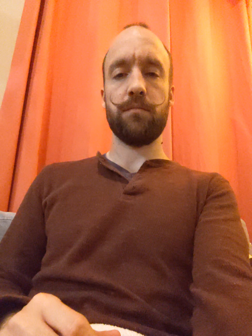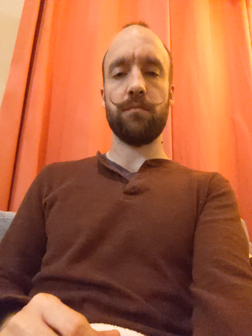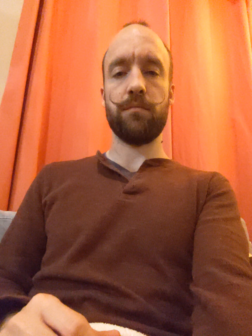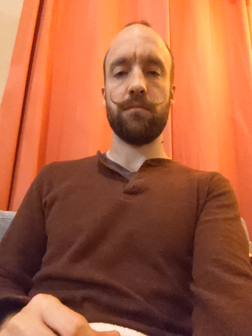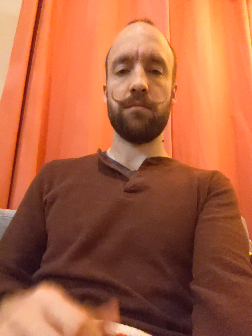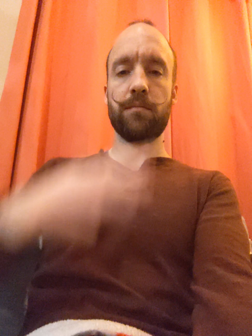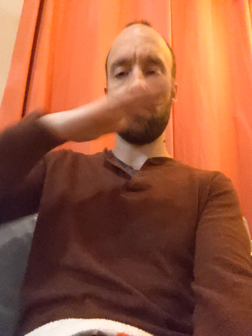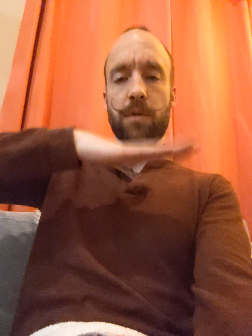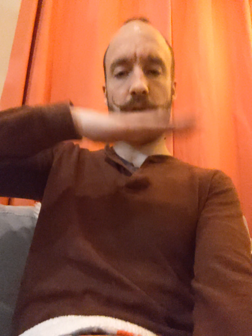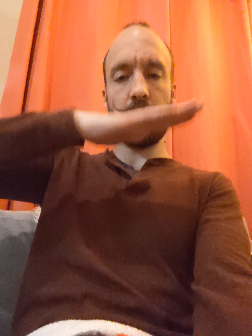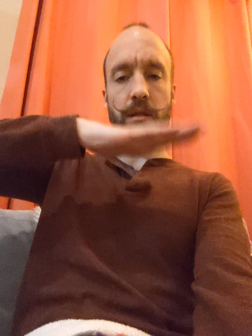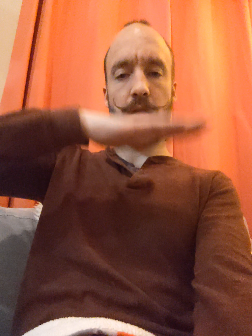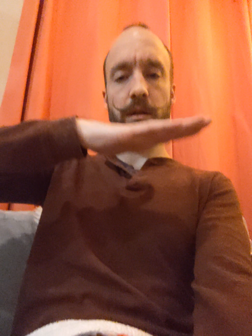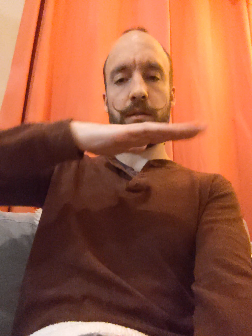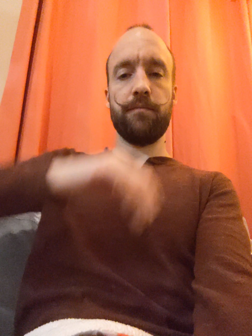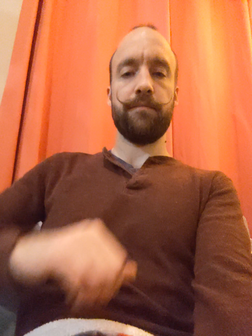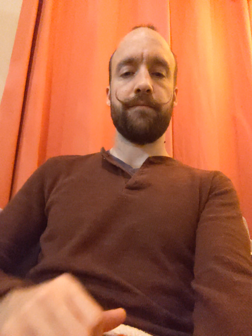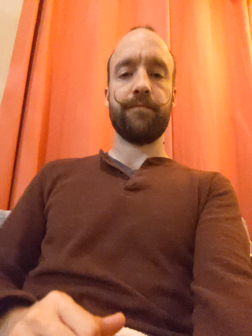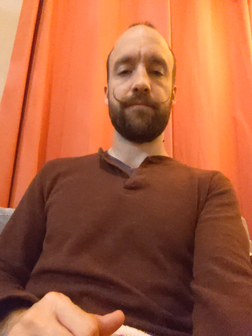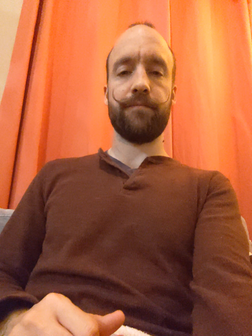table